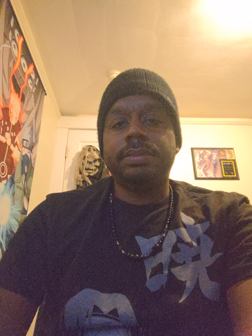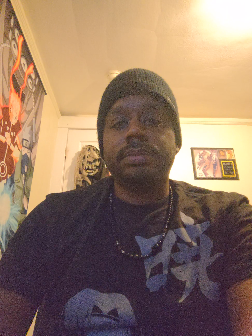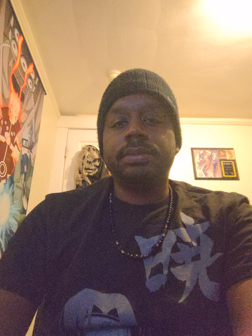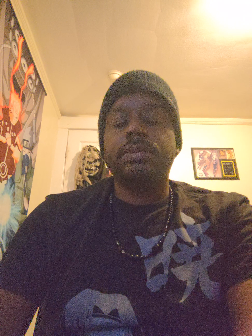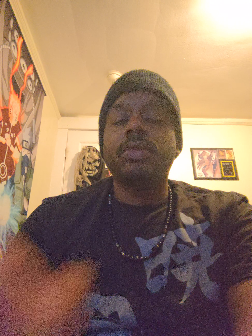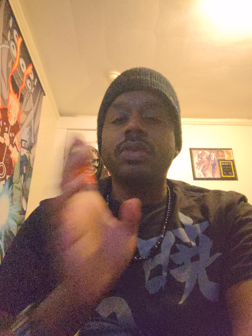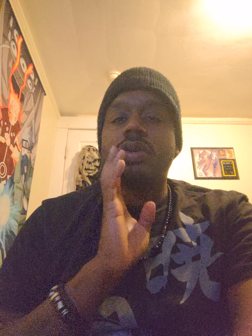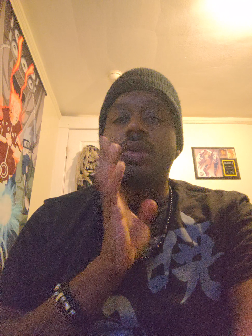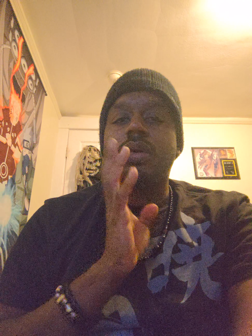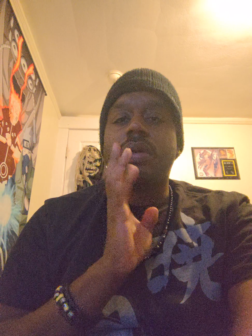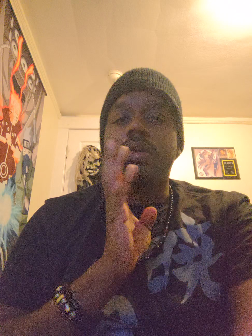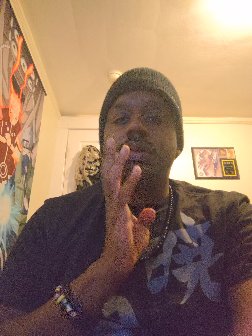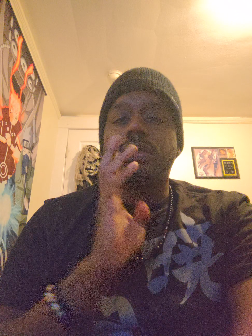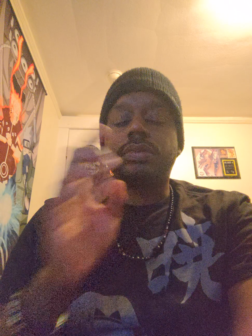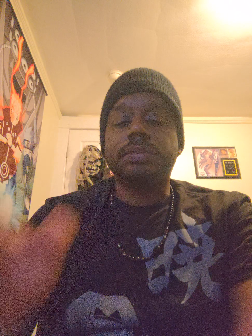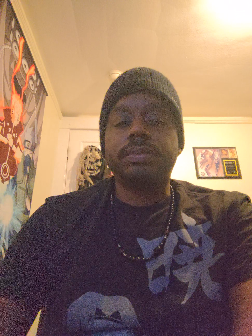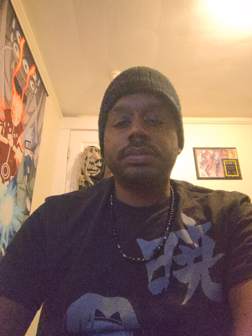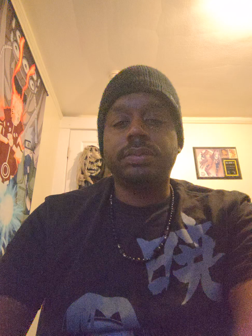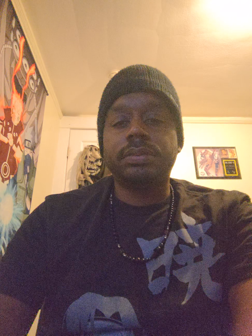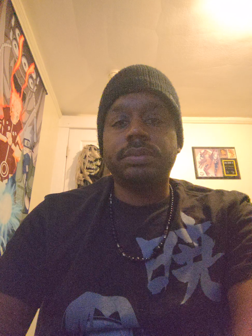talk